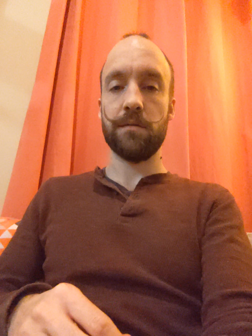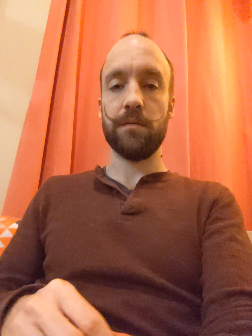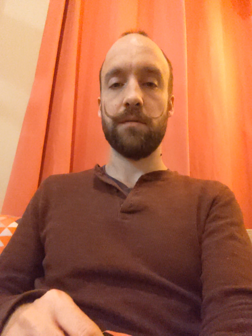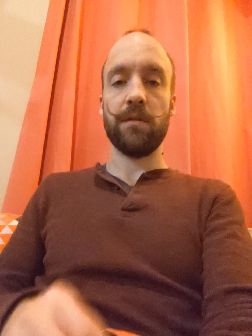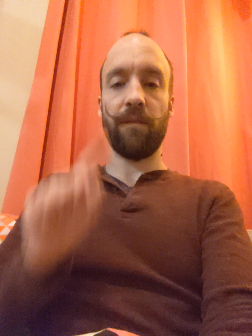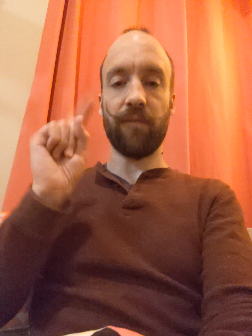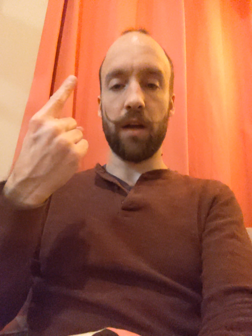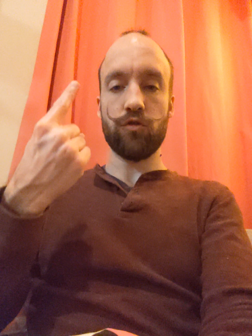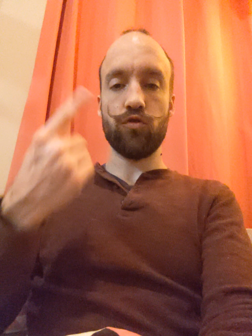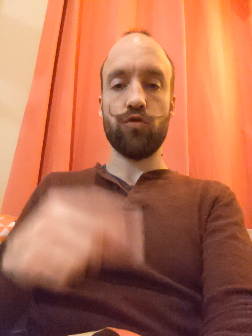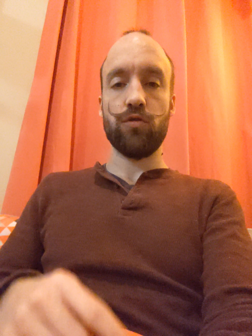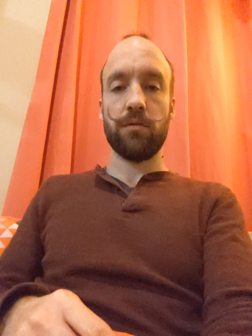first